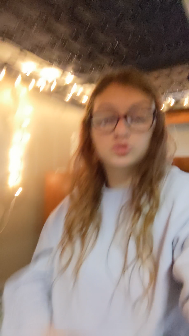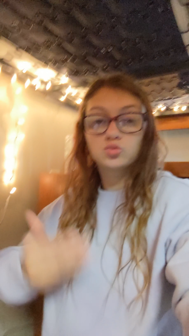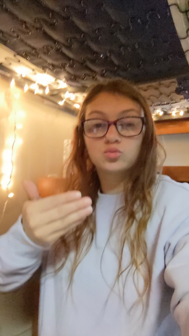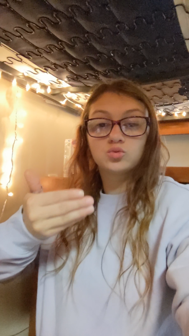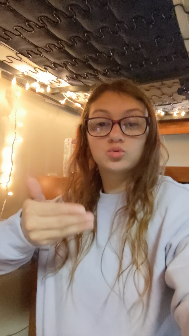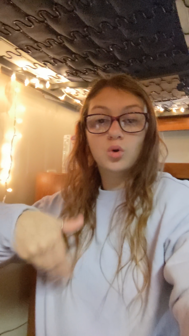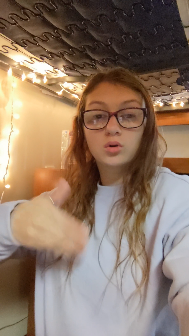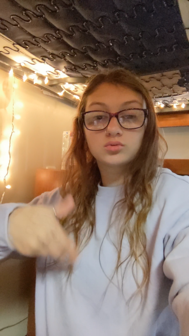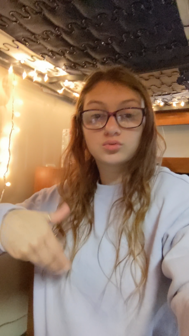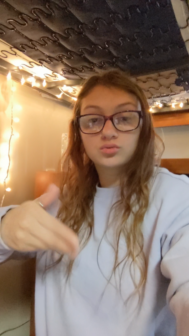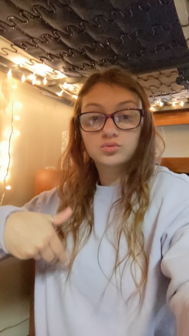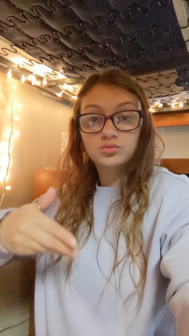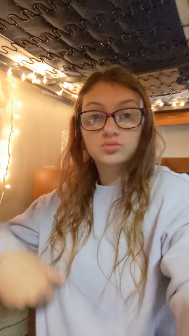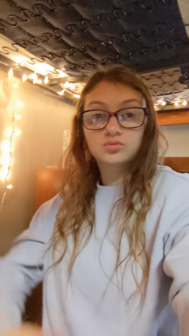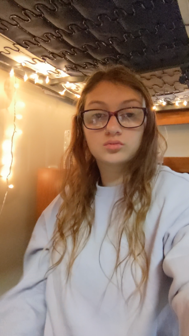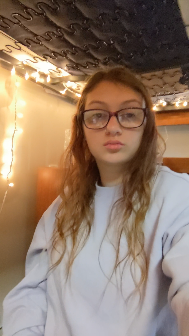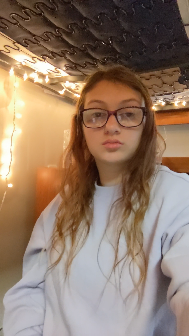shorts